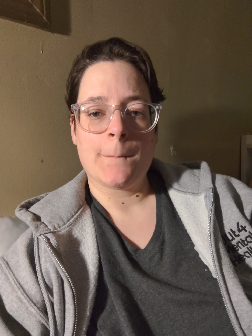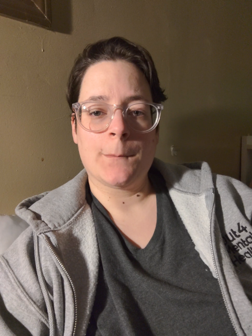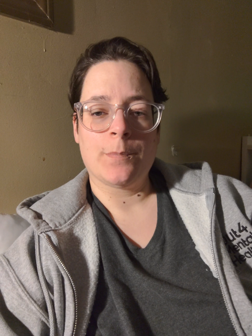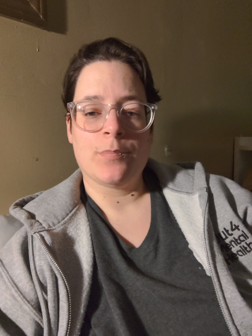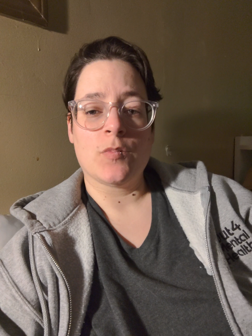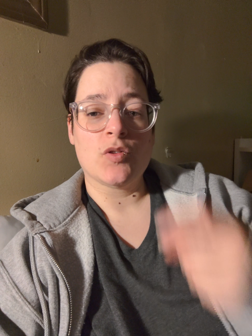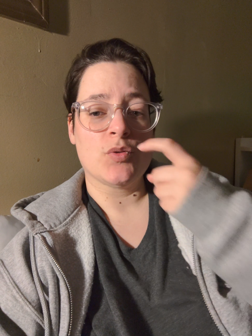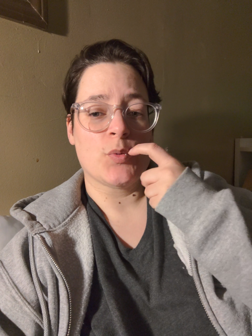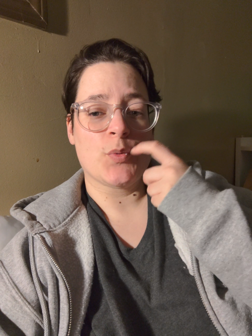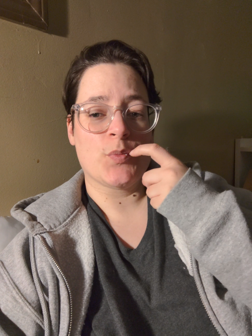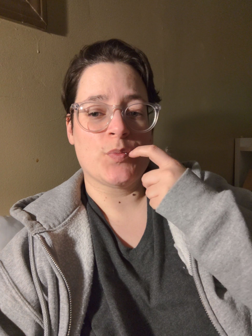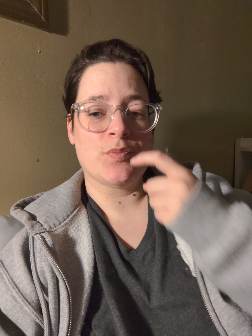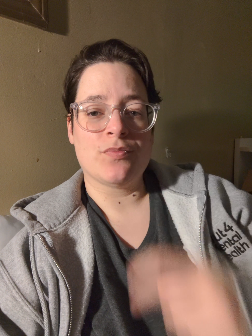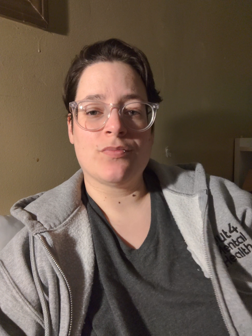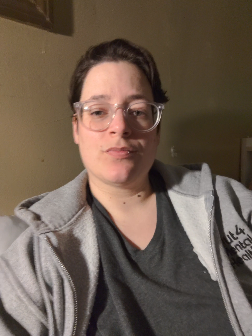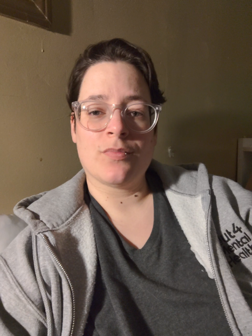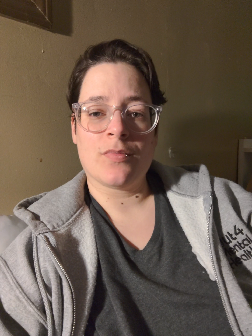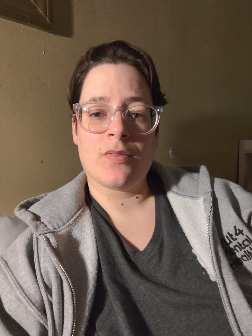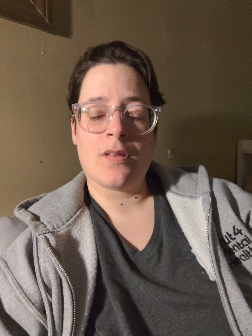tooth